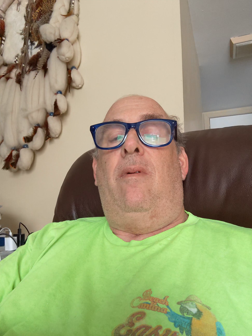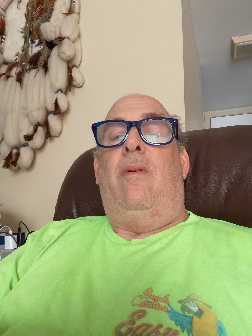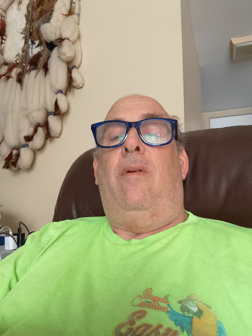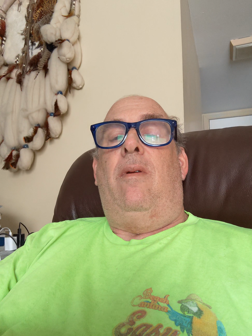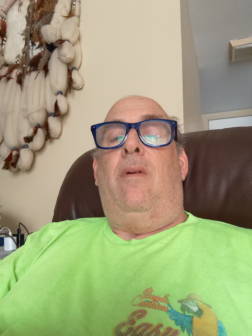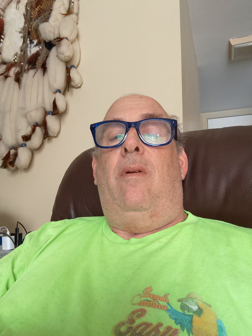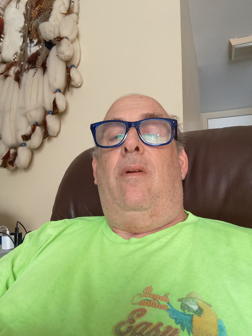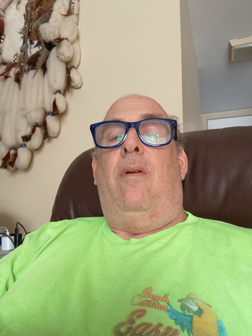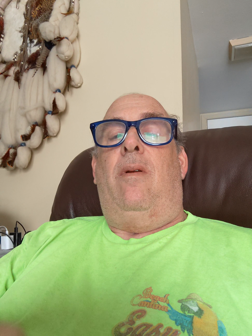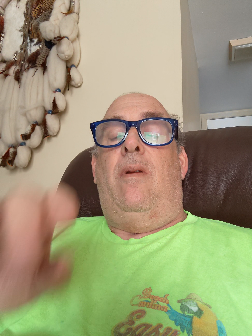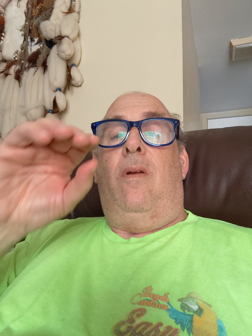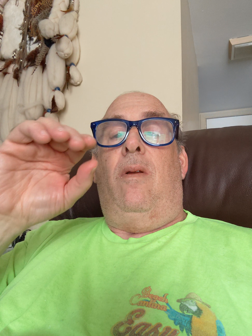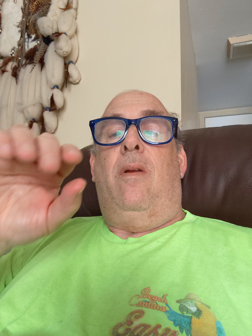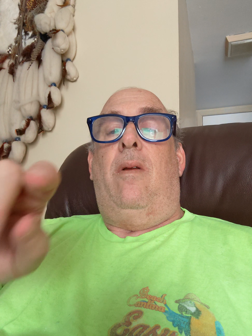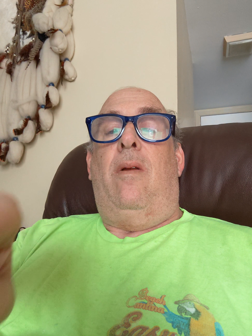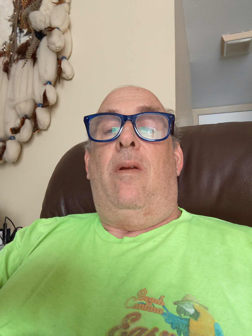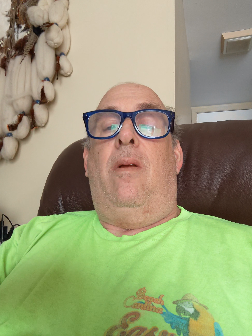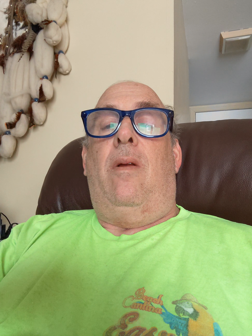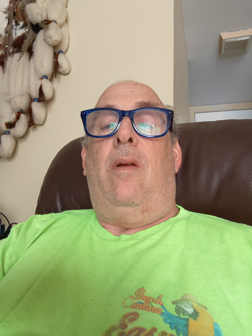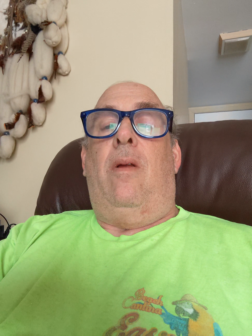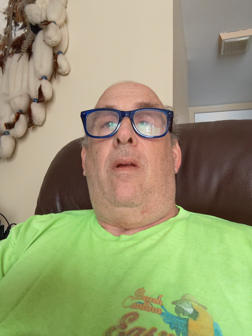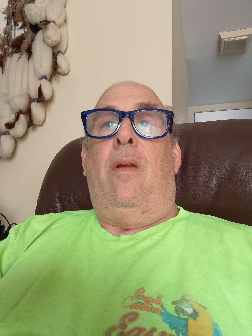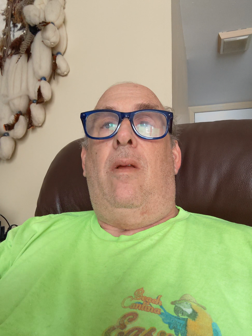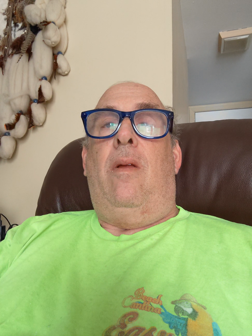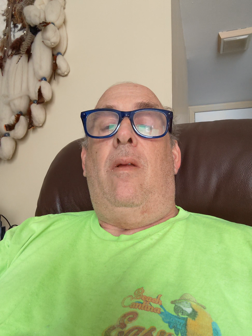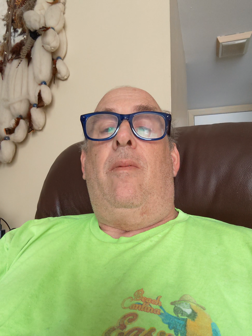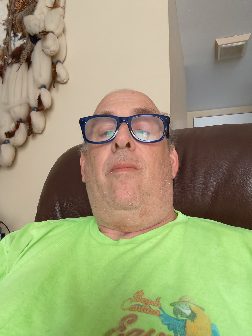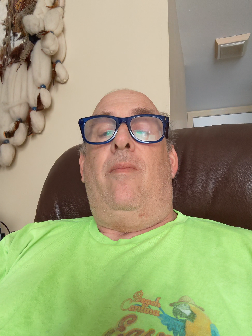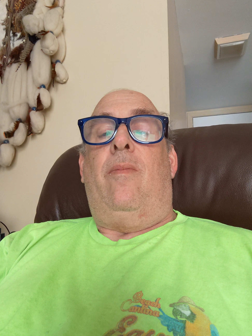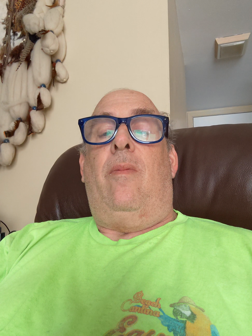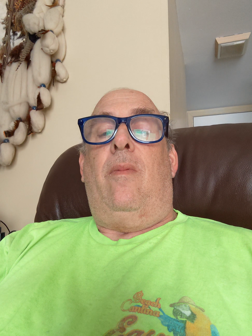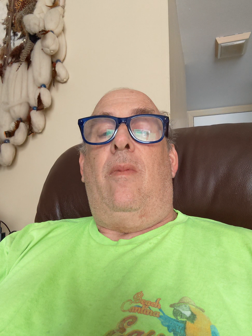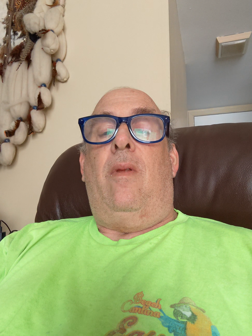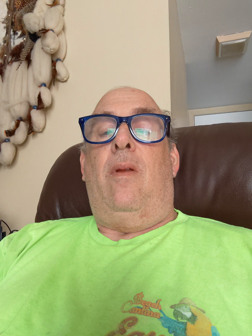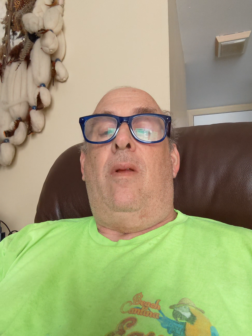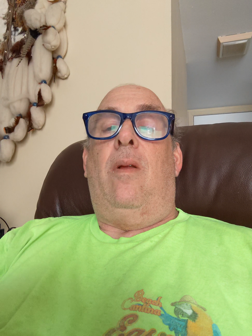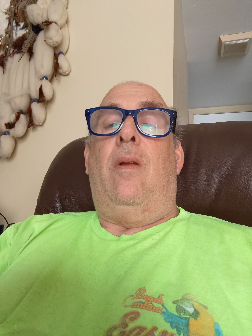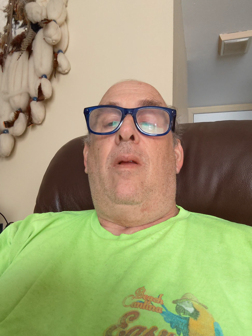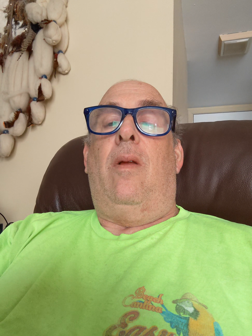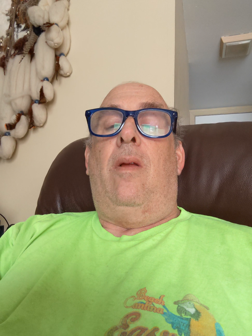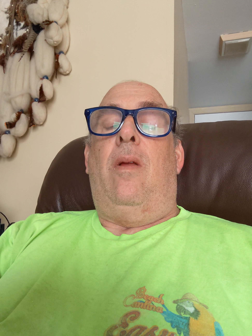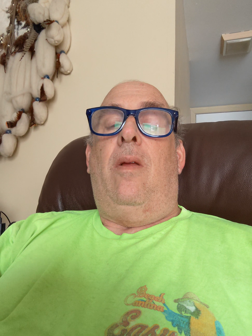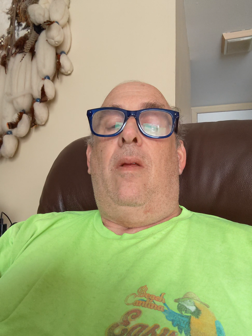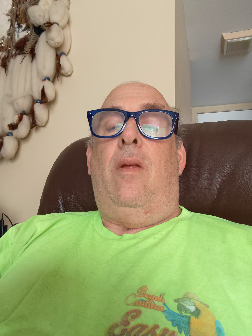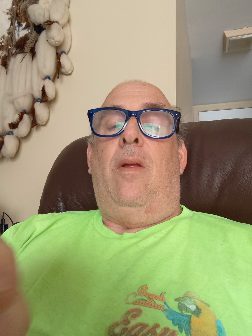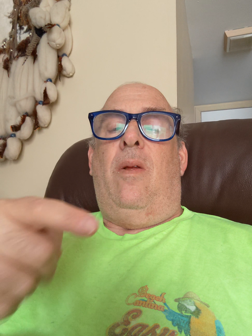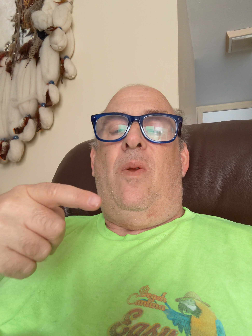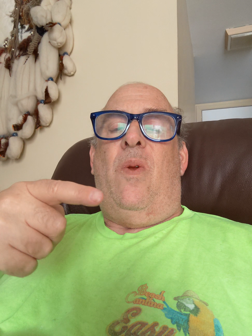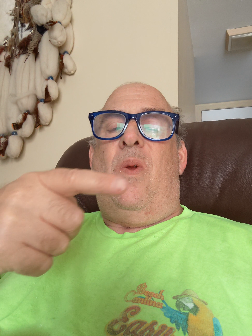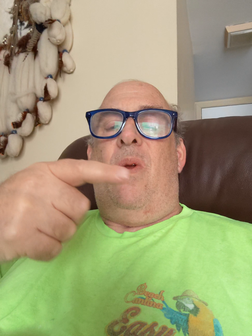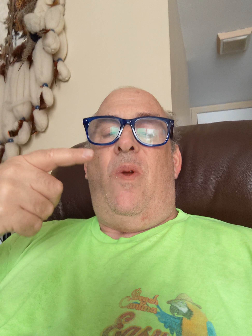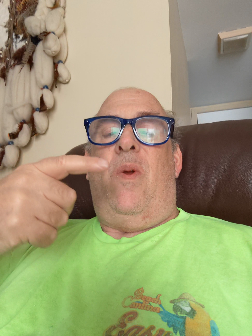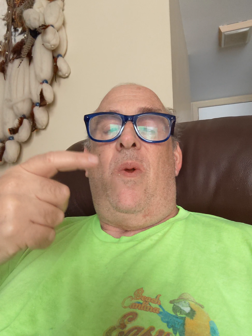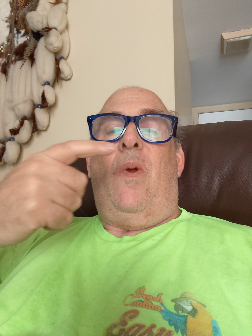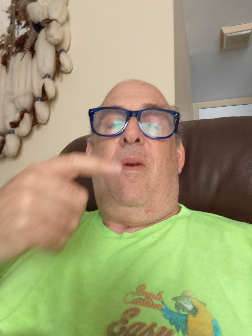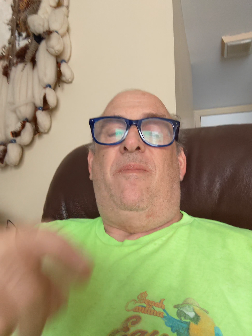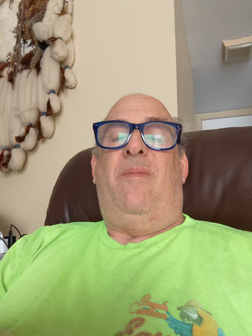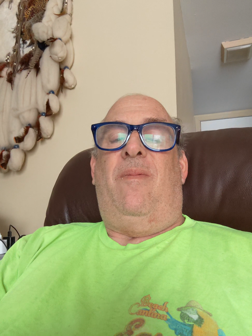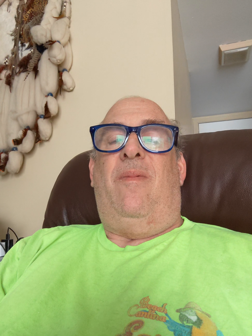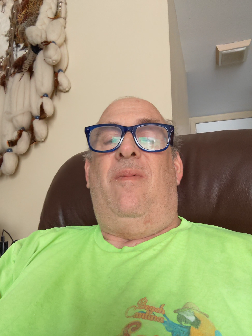owie